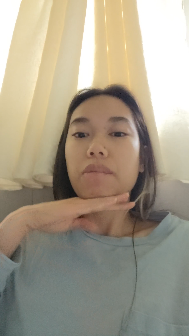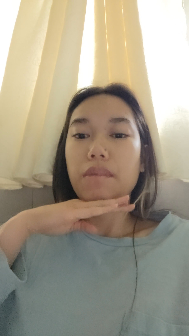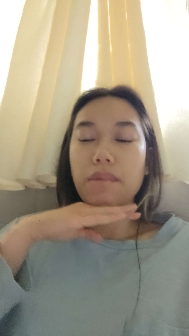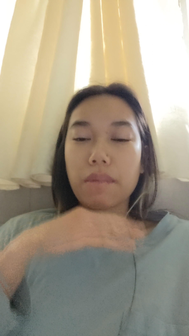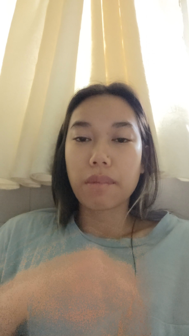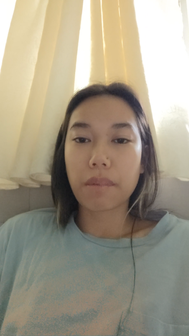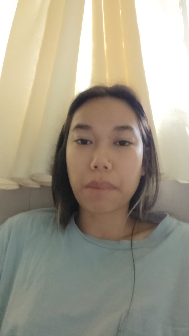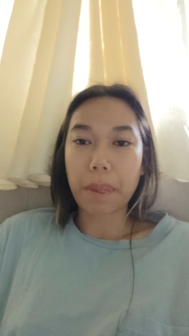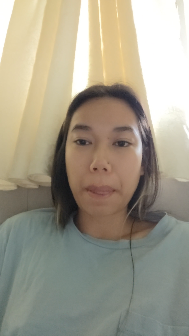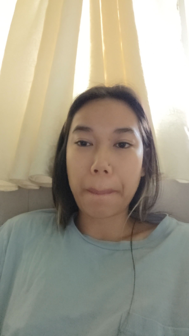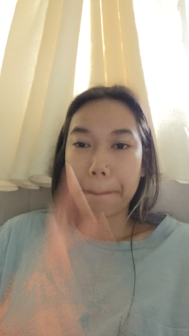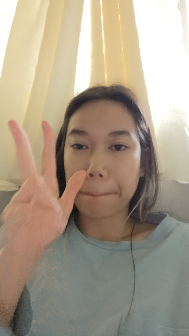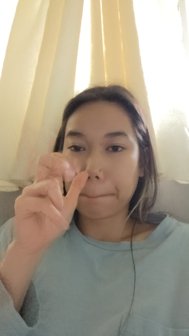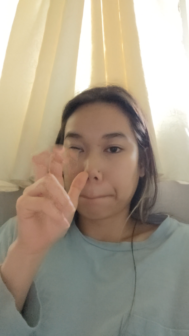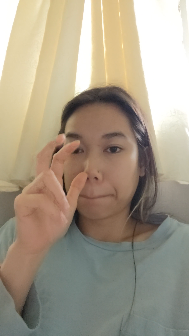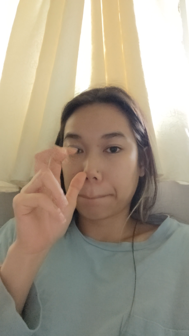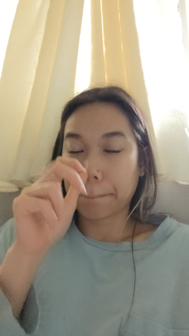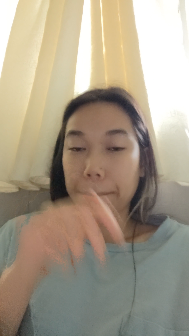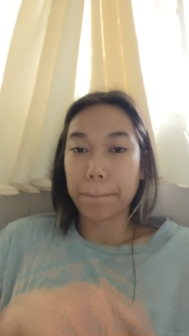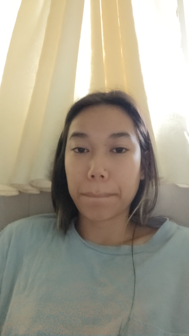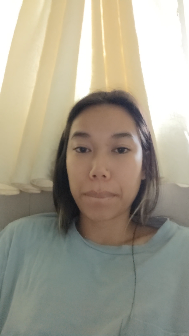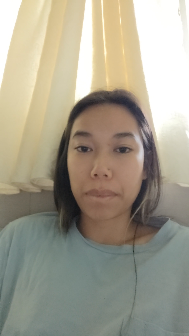ant